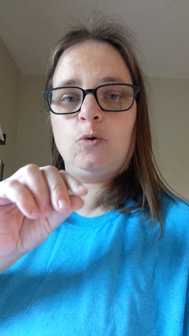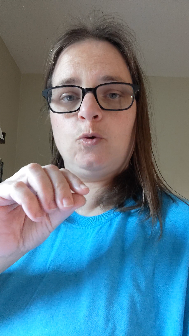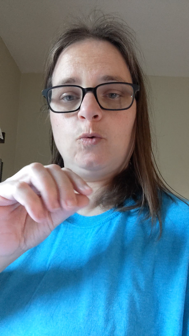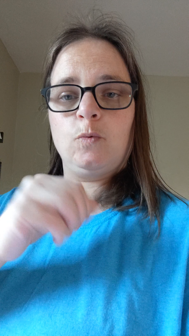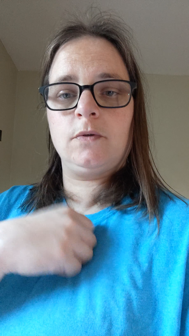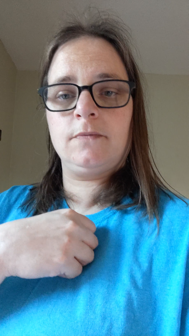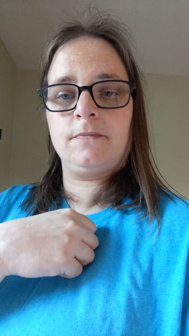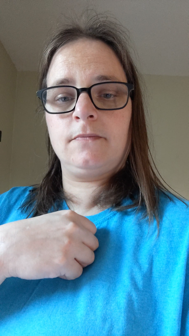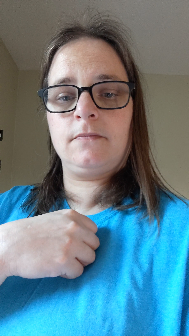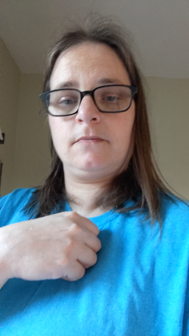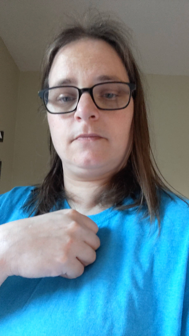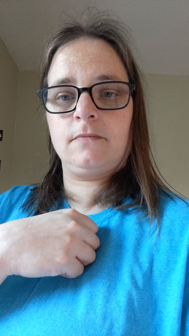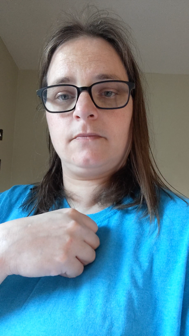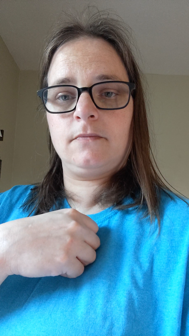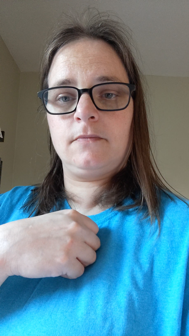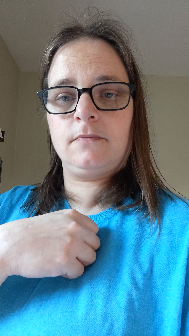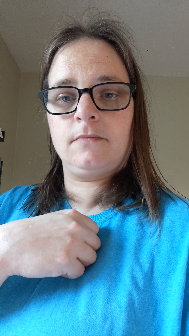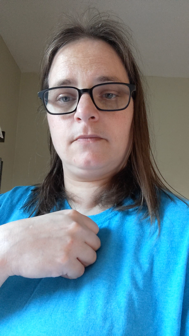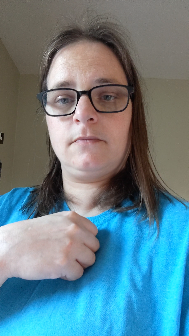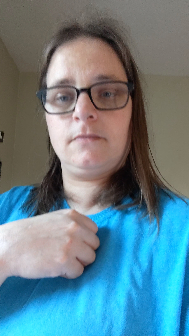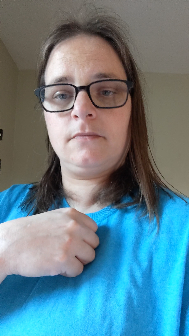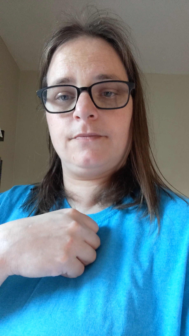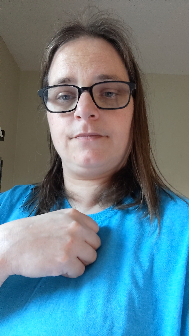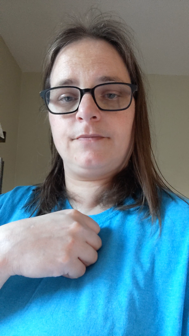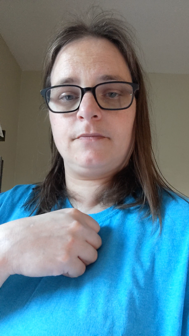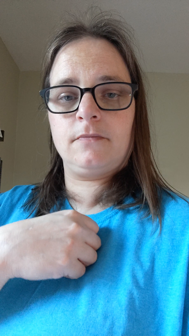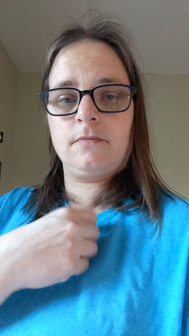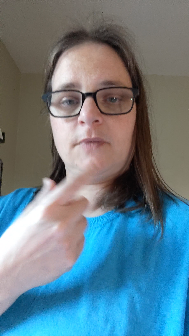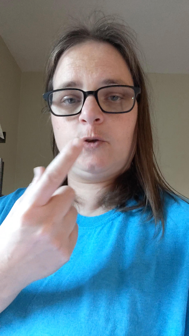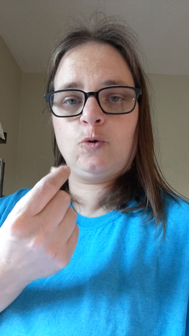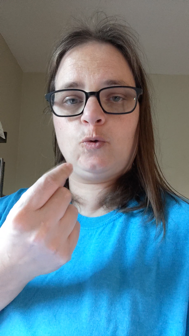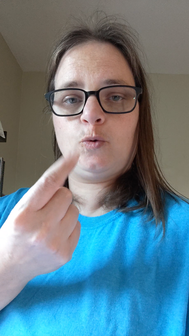do